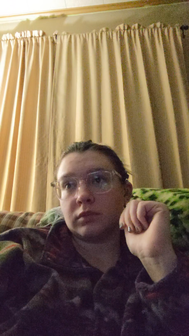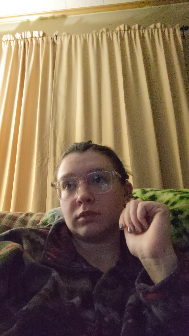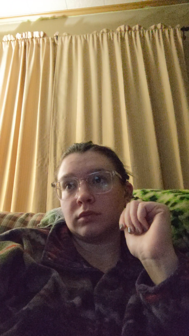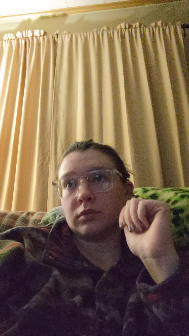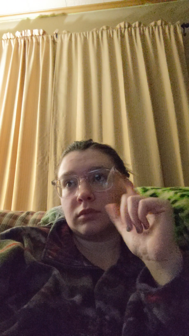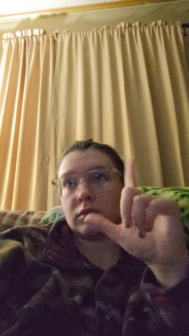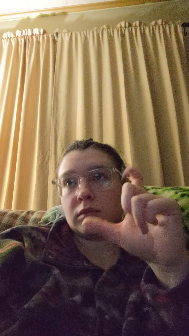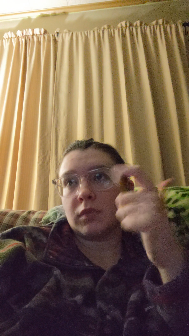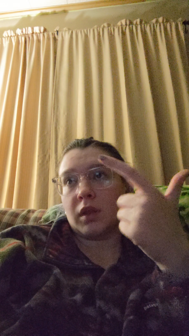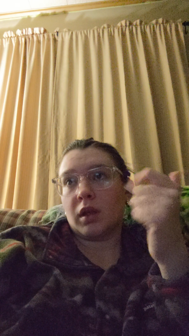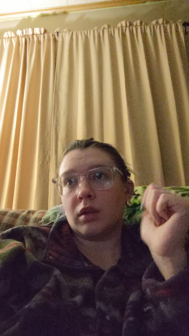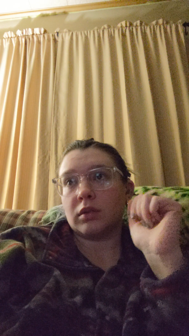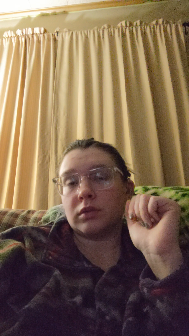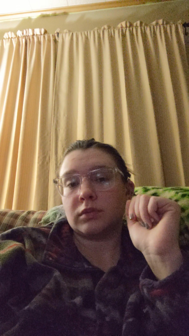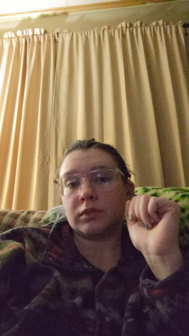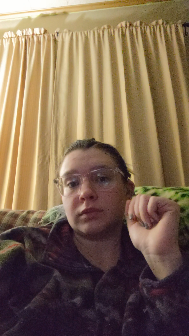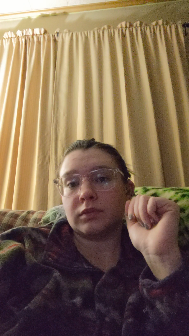leg